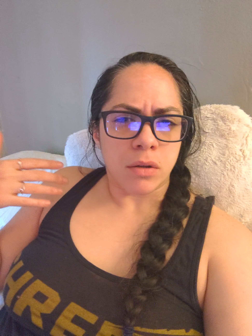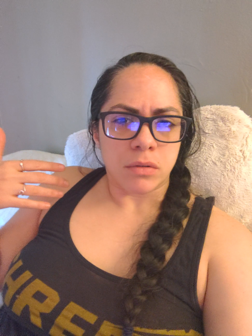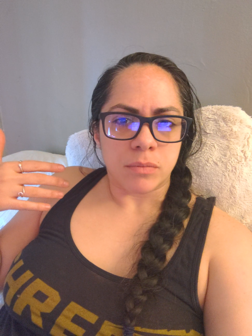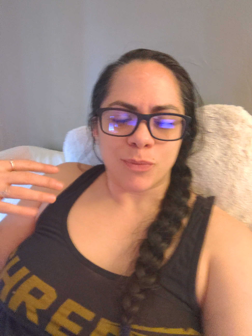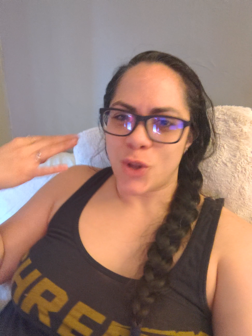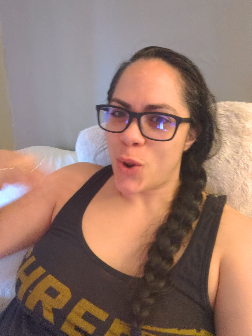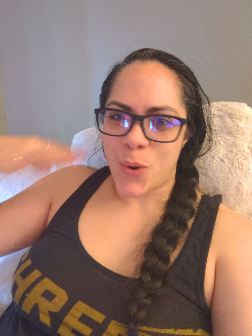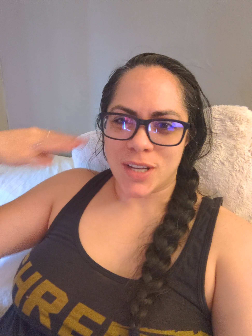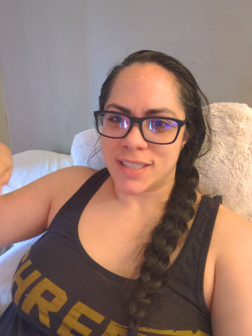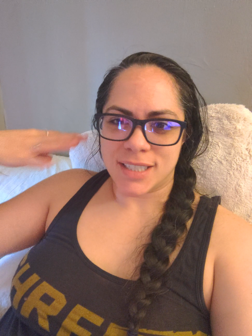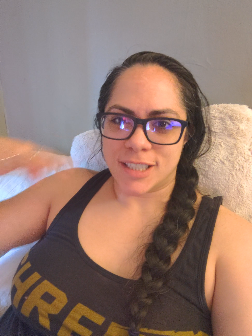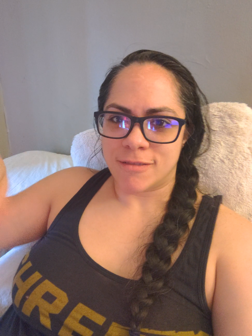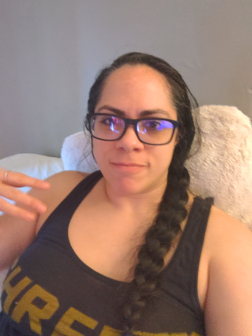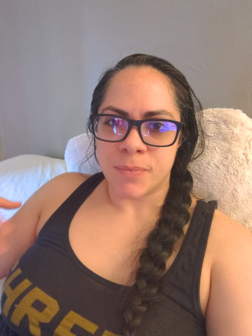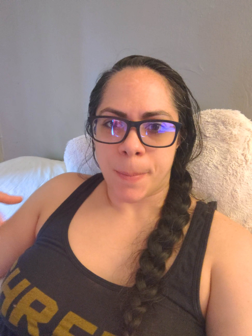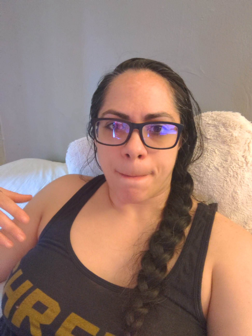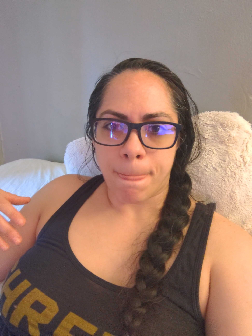noisy